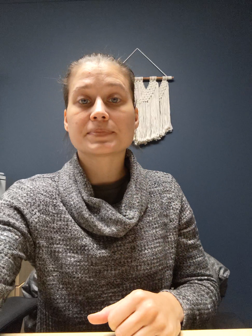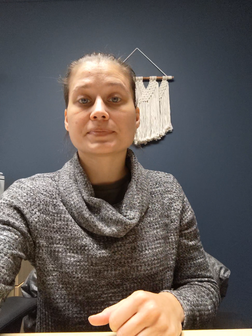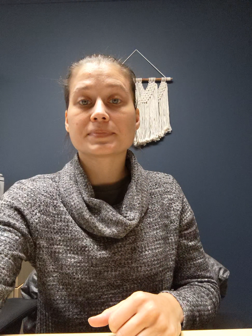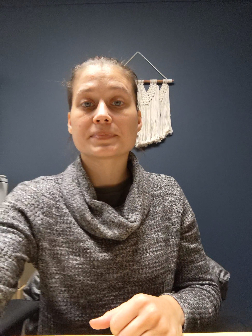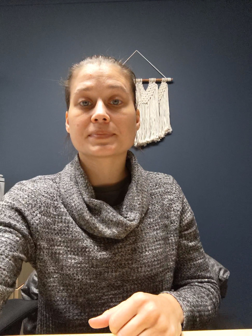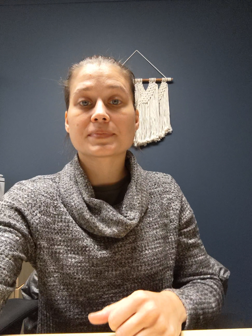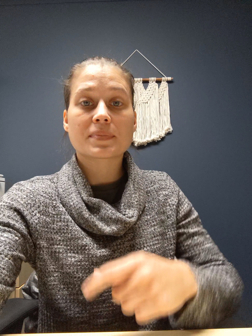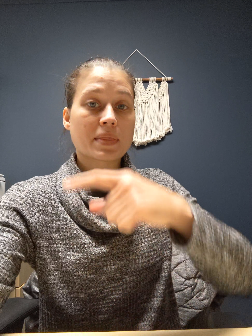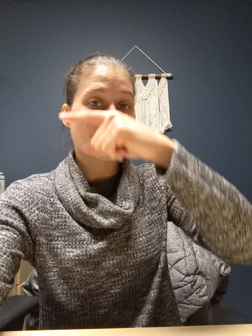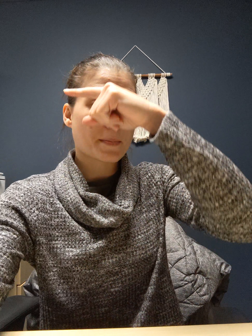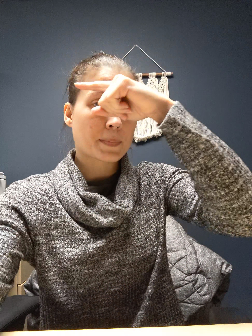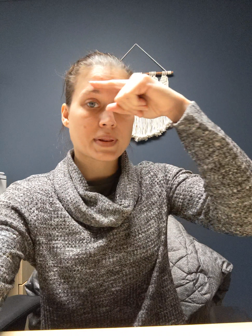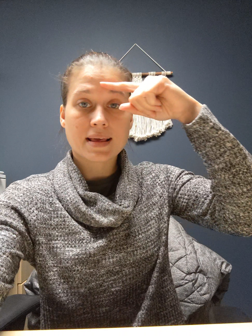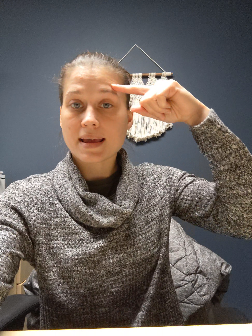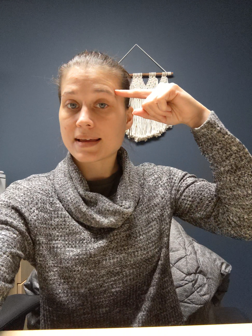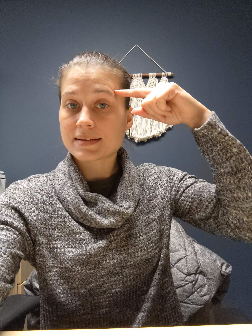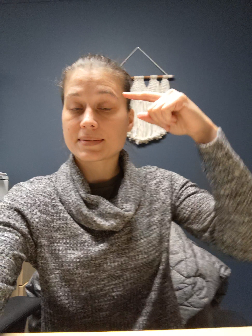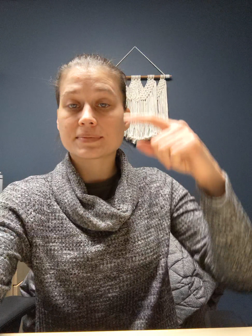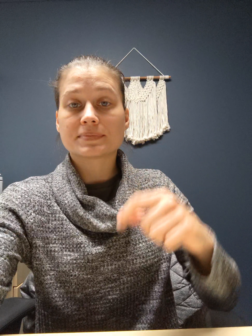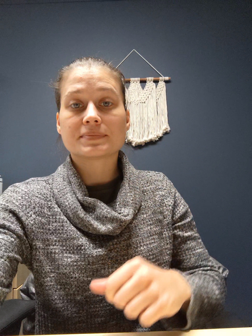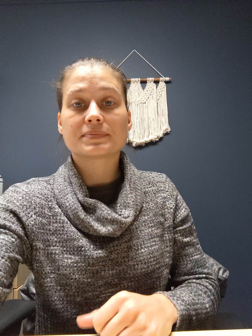black